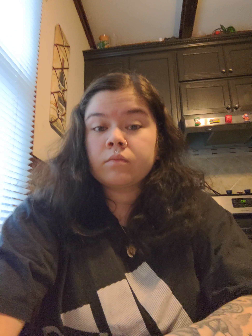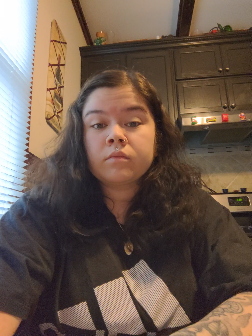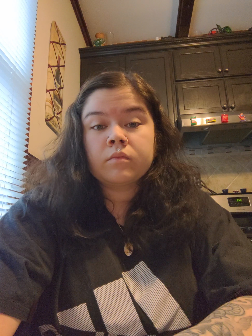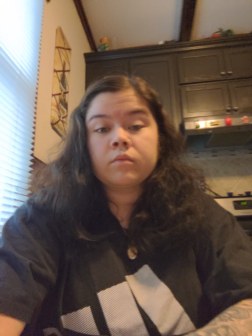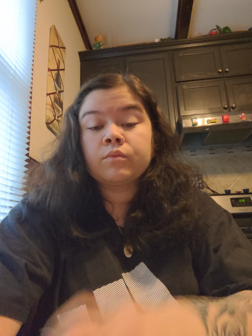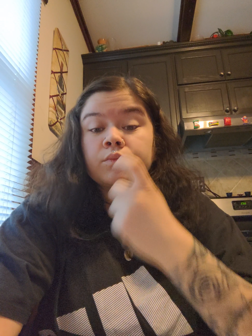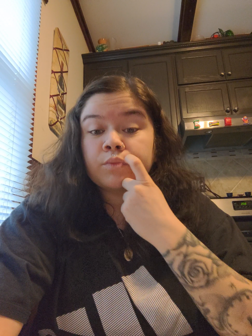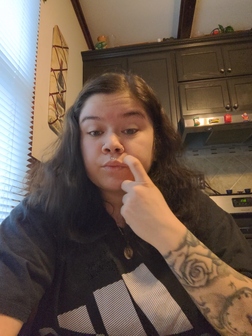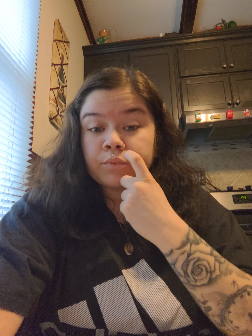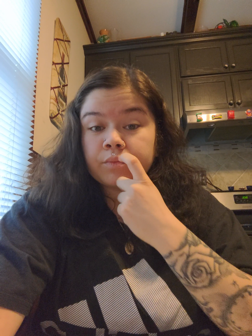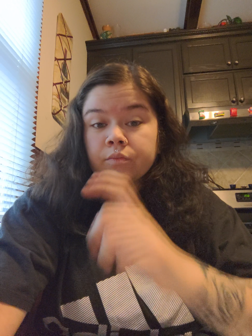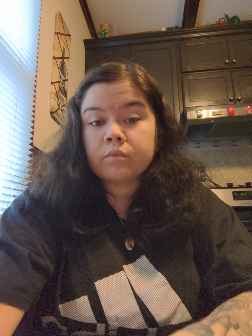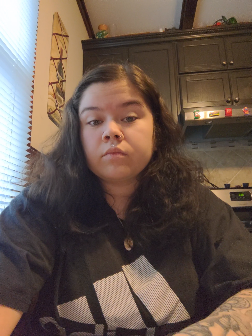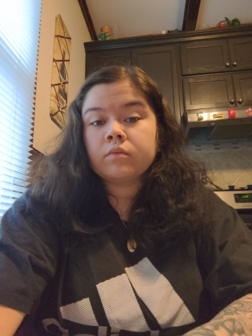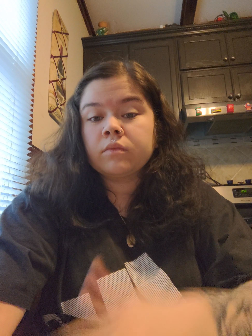tooth